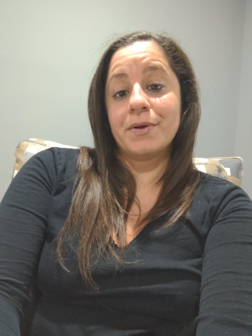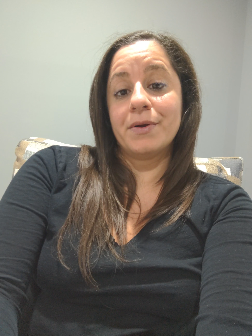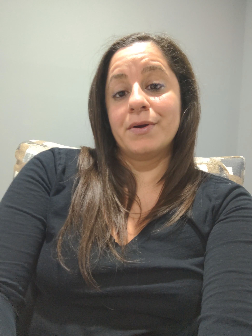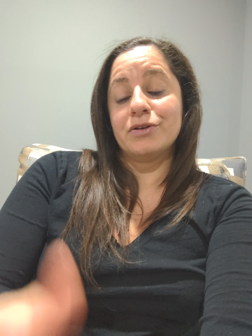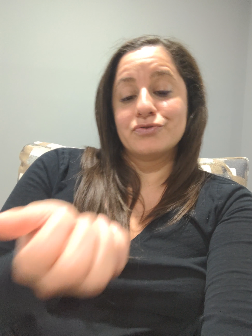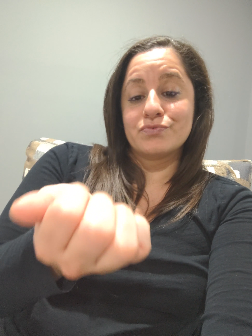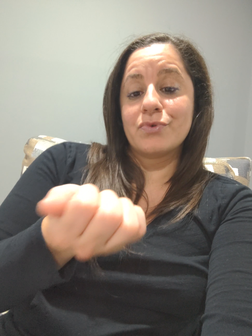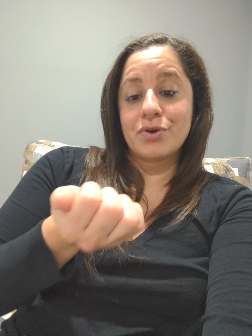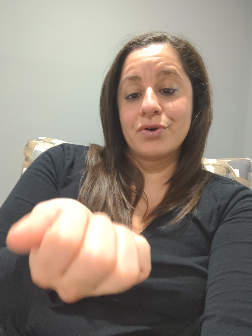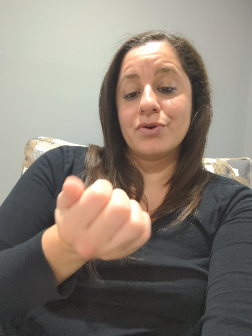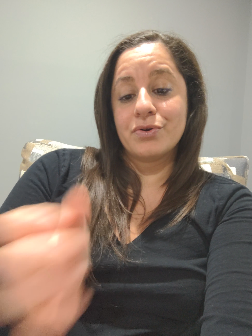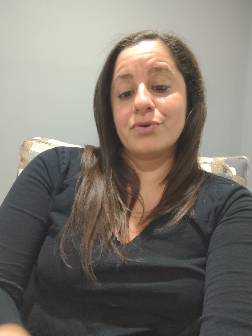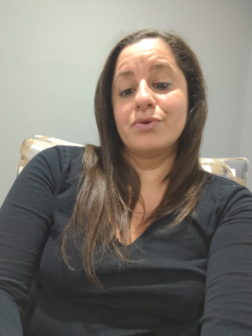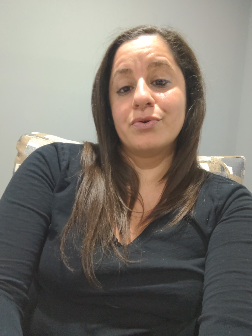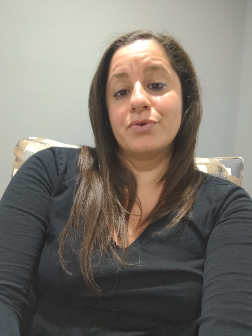drawer